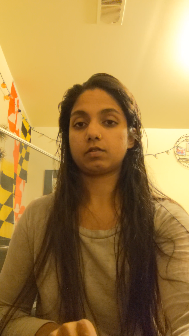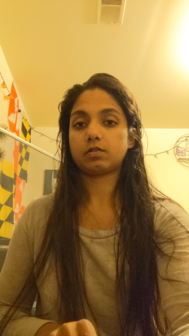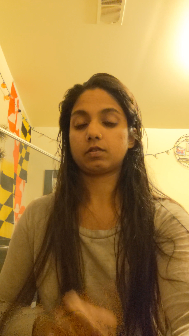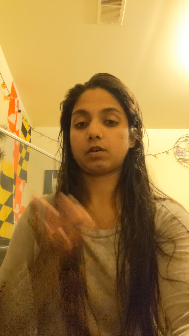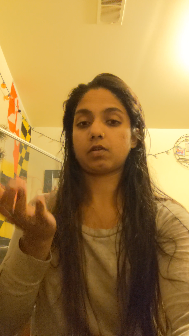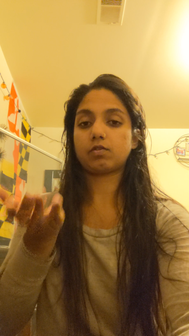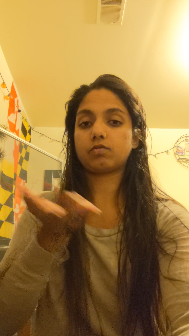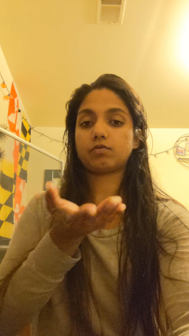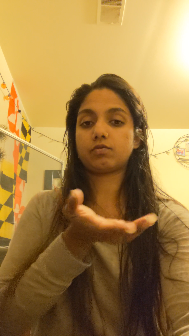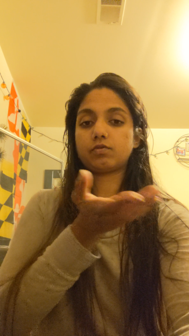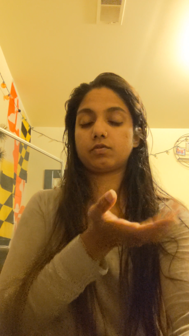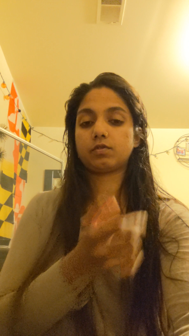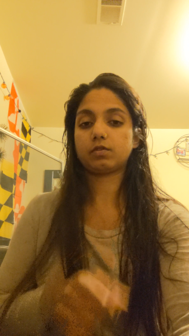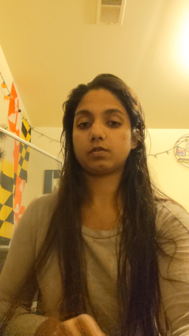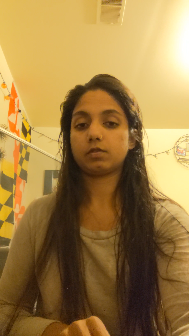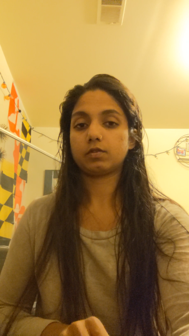carry